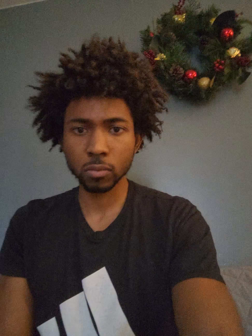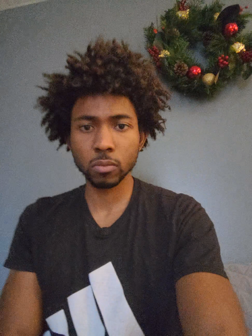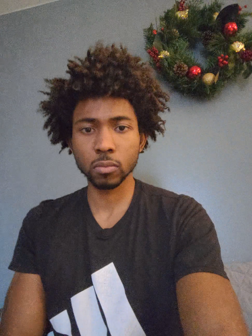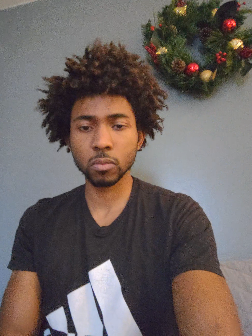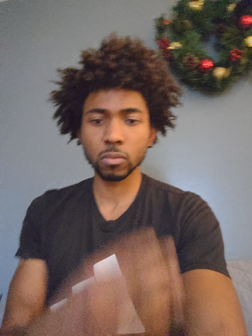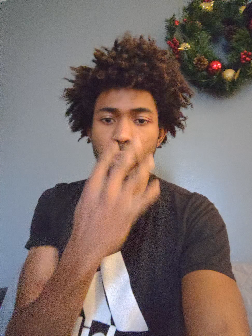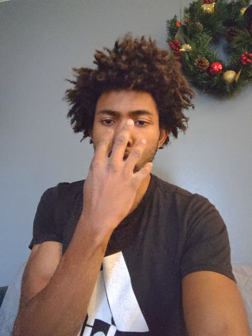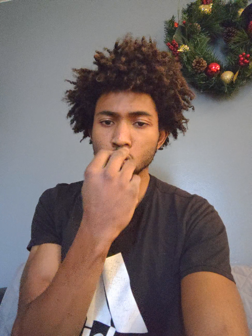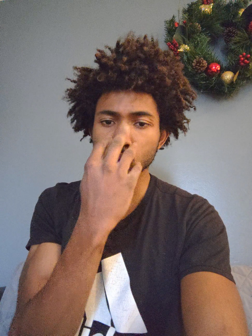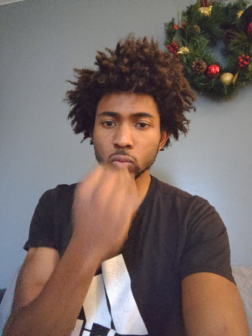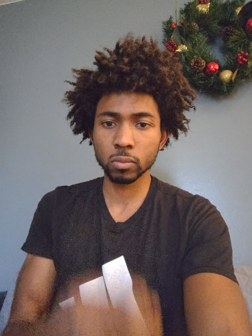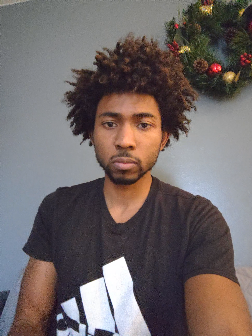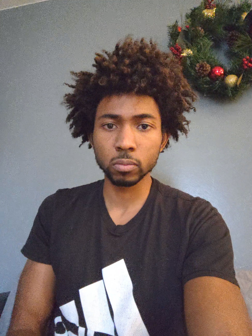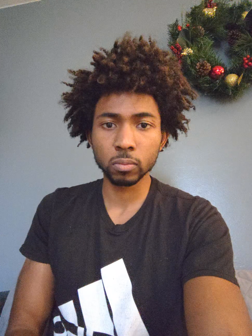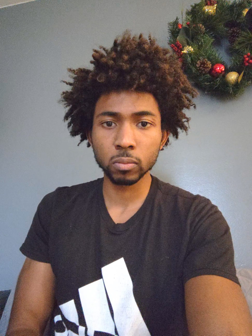wolf